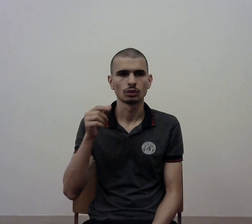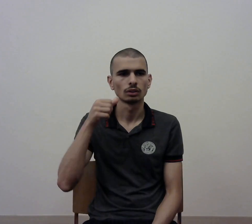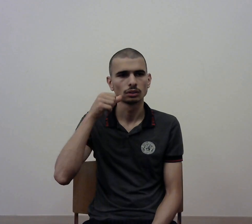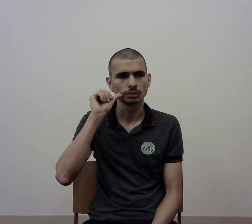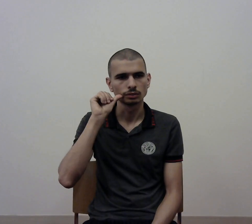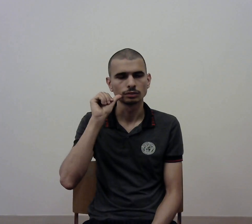dünən